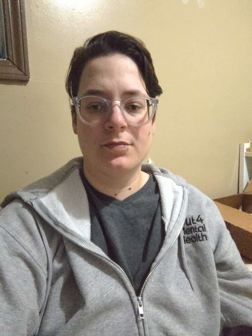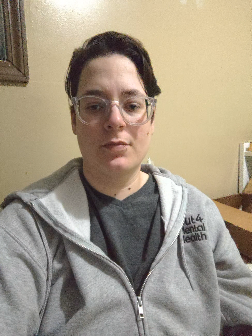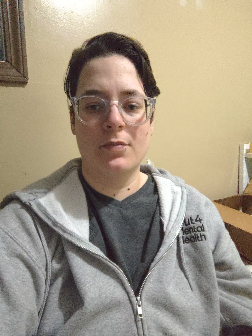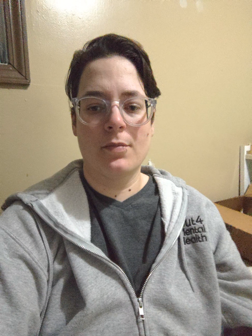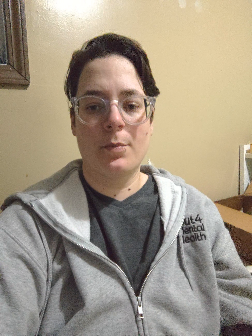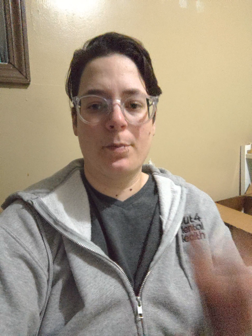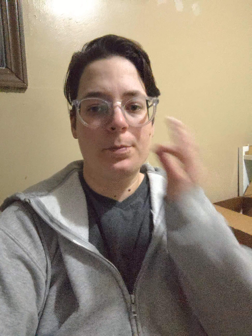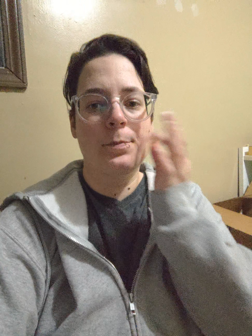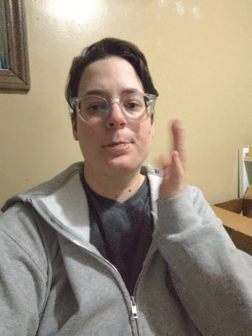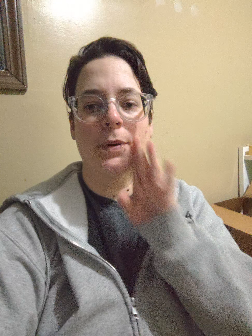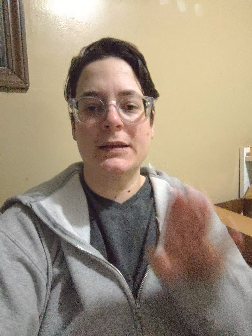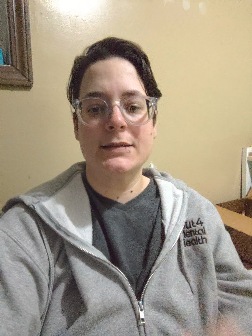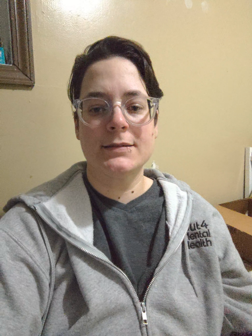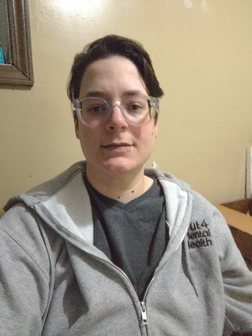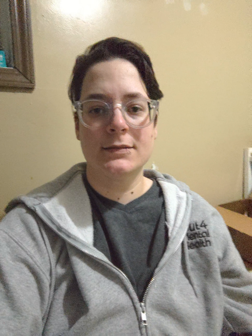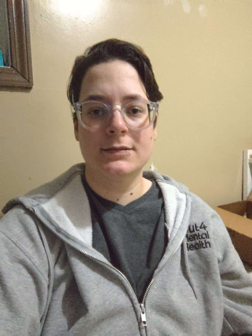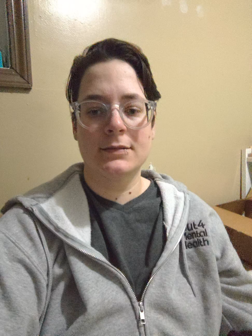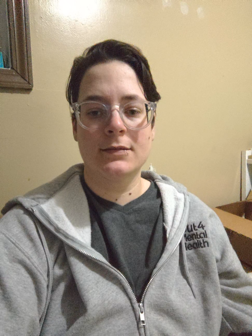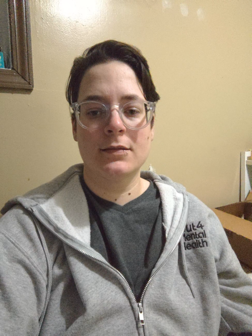bee